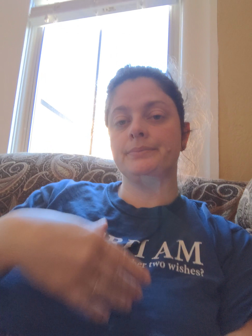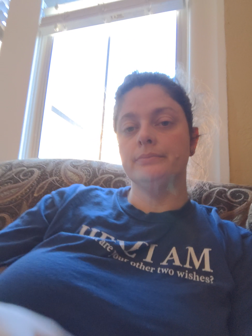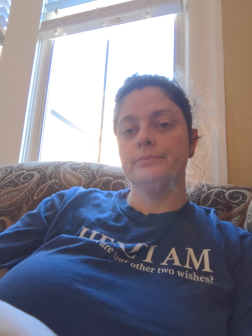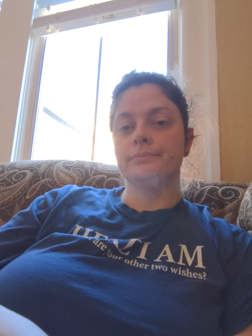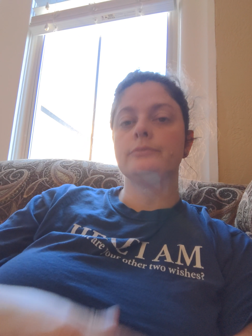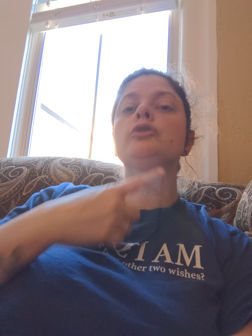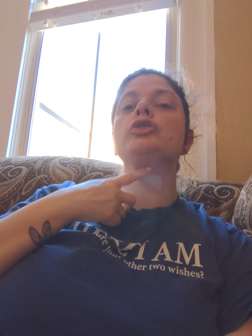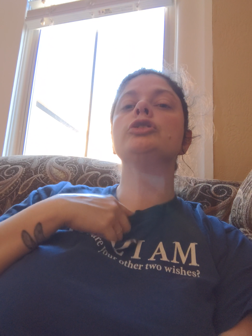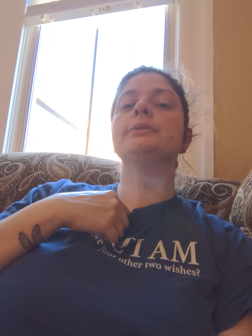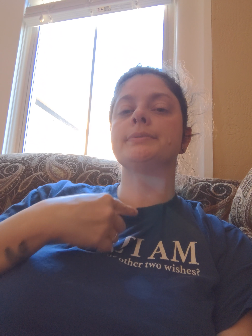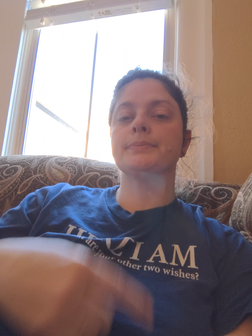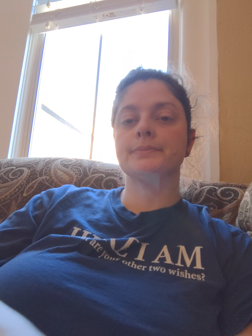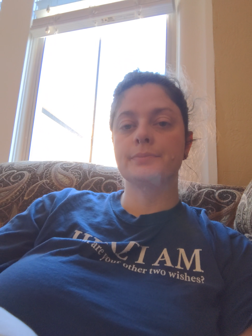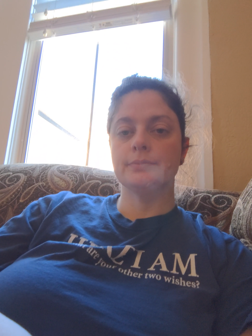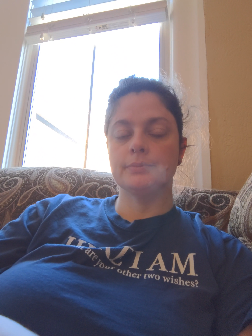thirsty